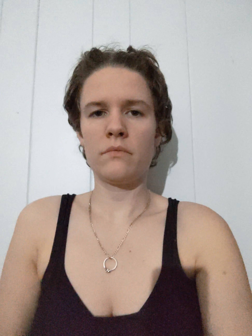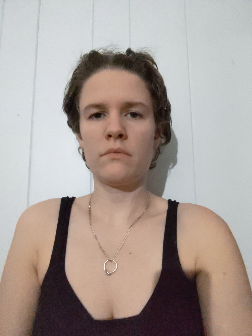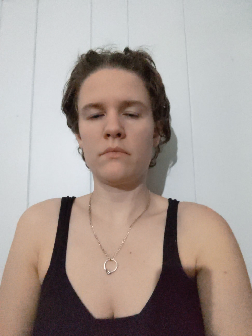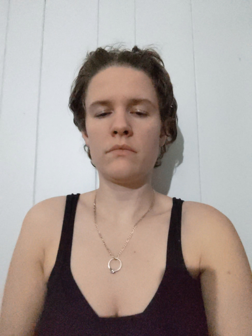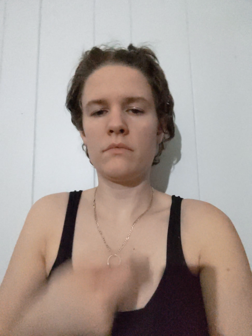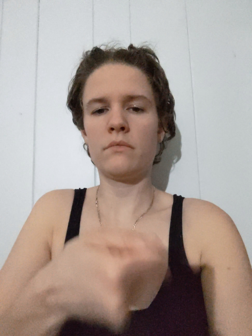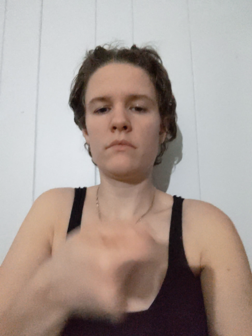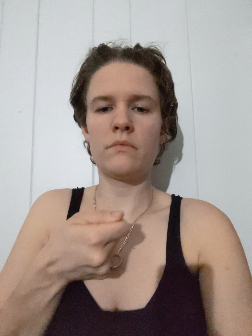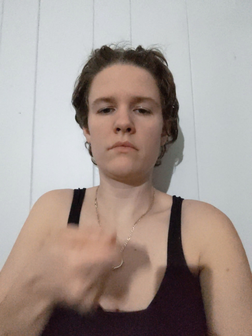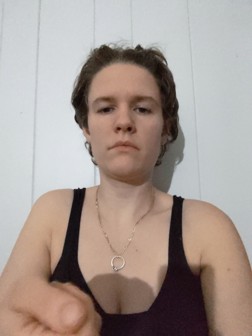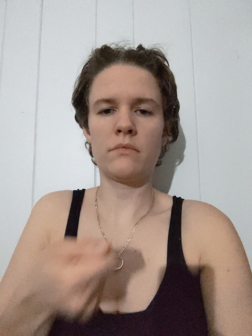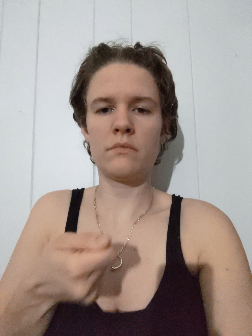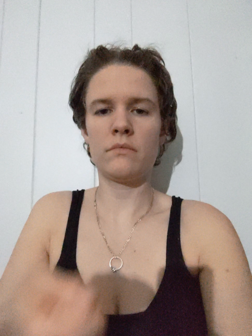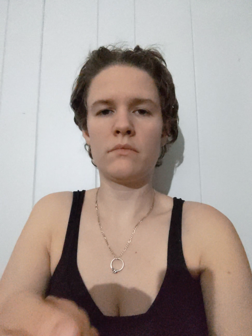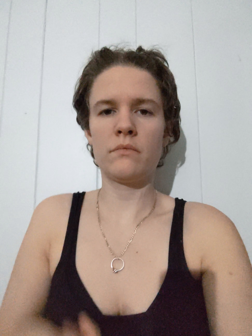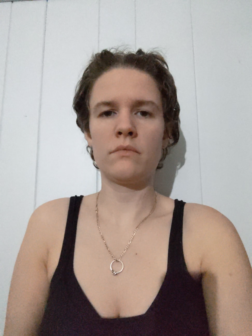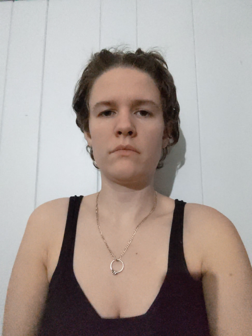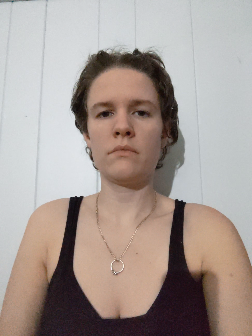vacuum